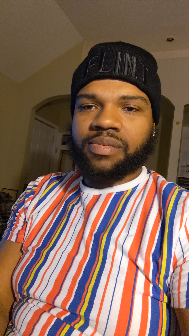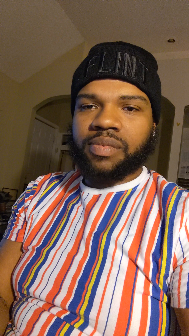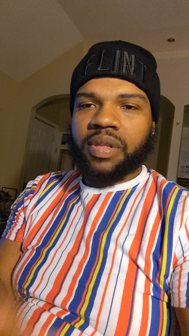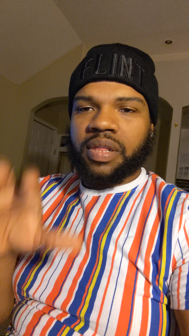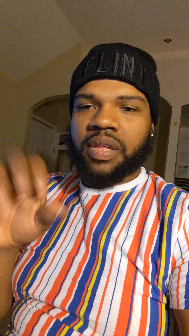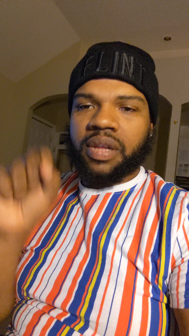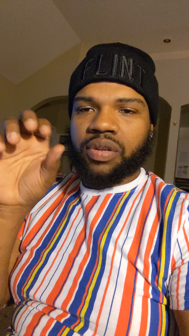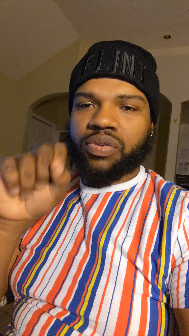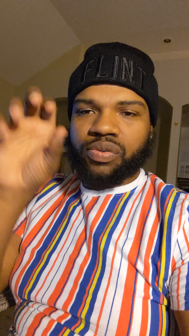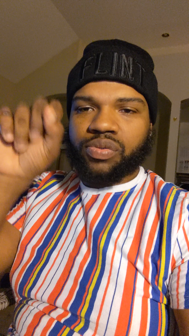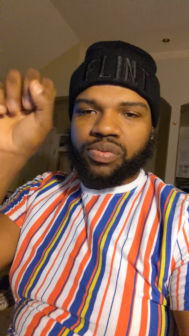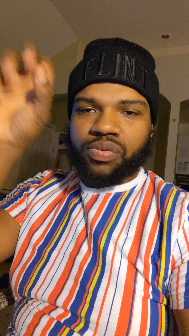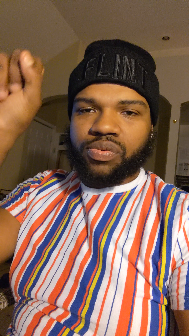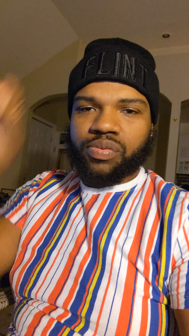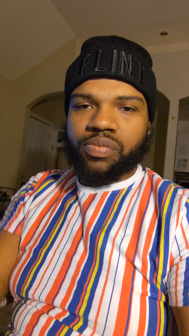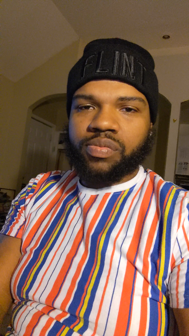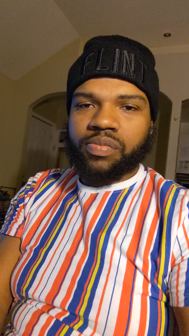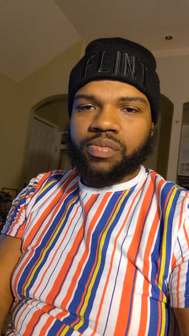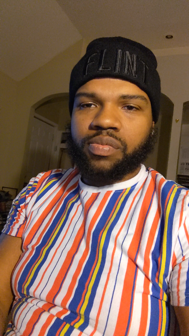ladder